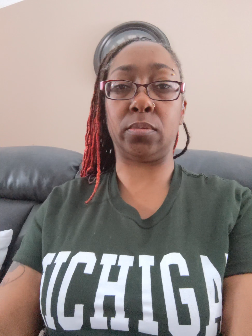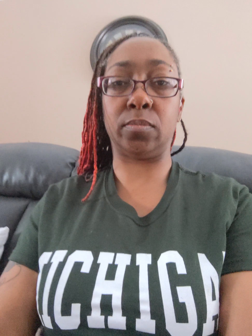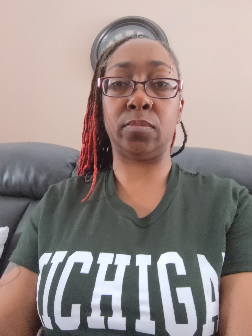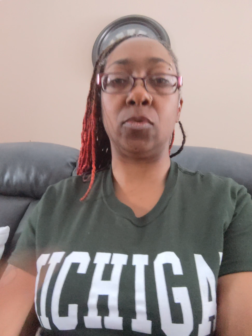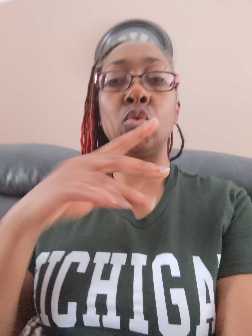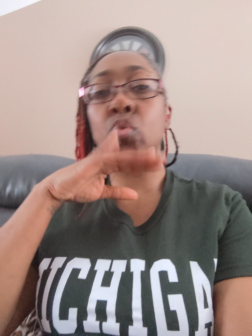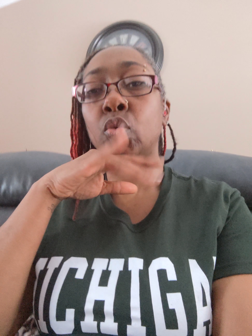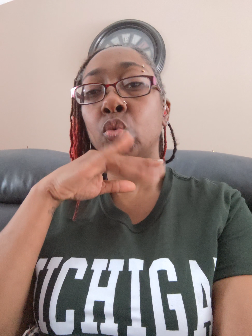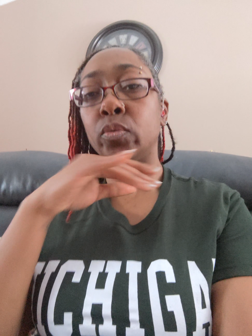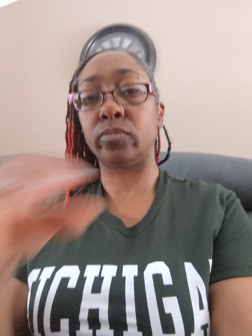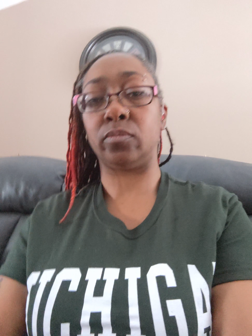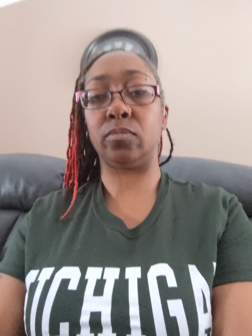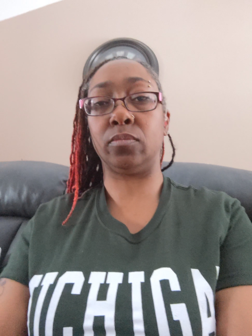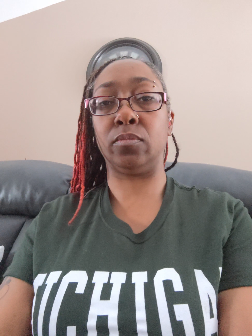dirty